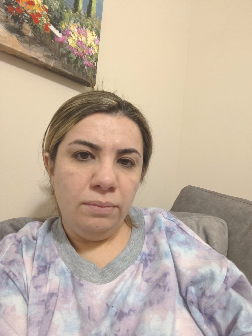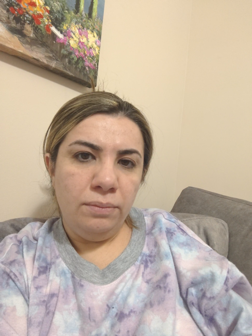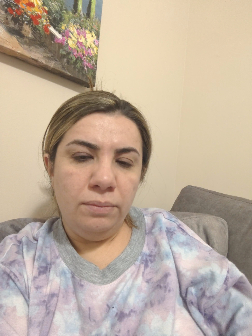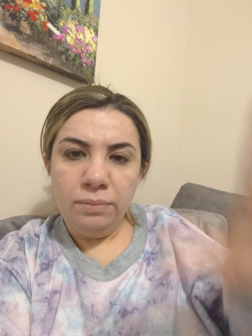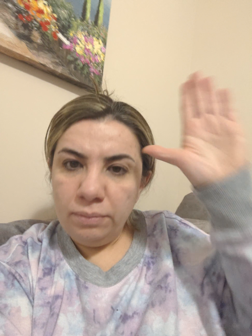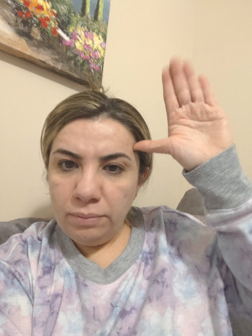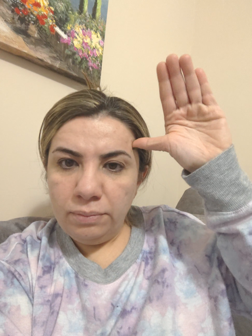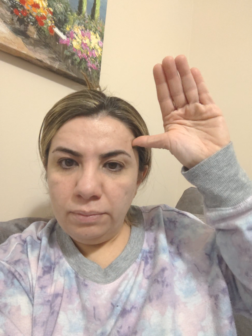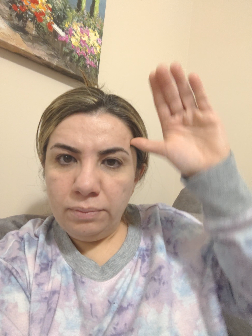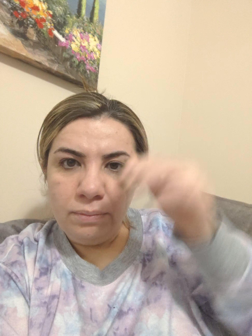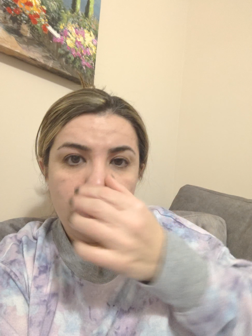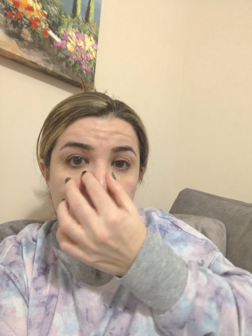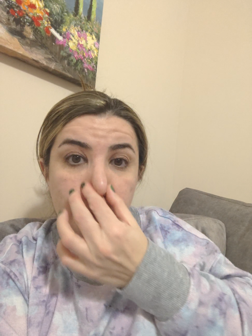donkey